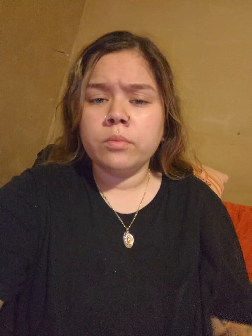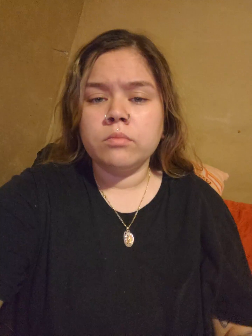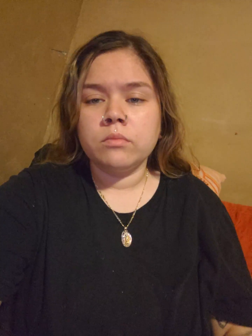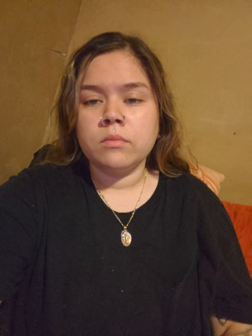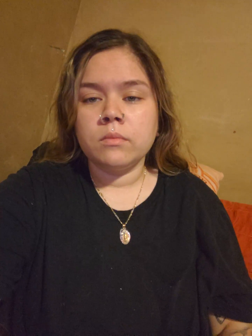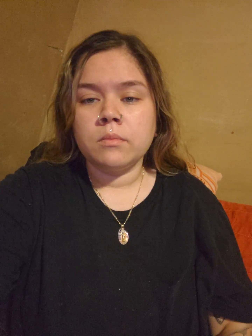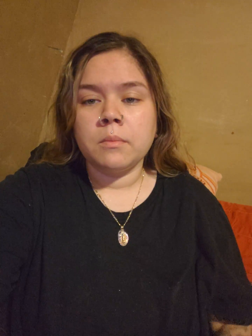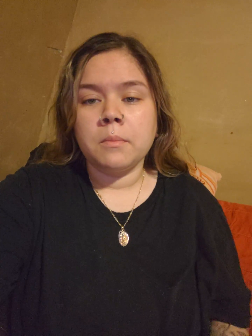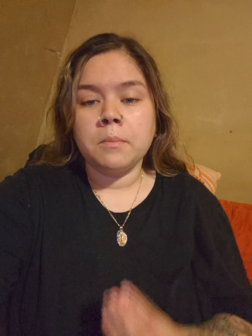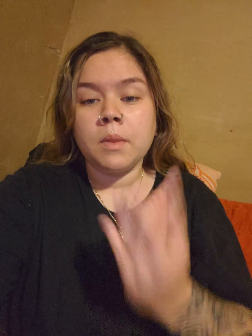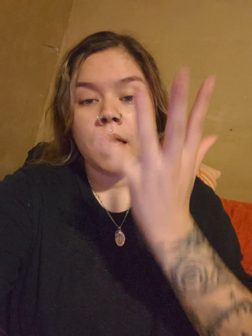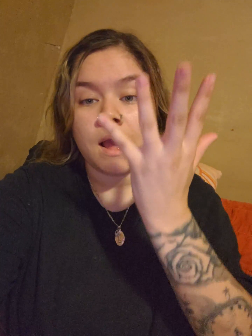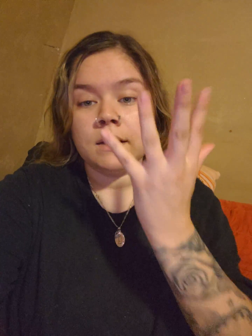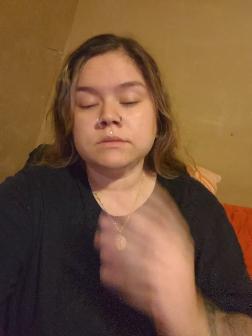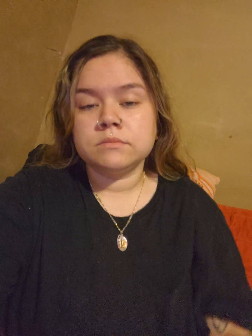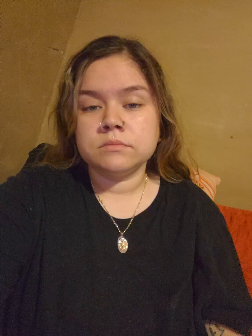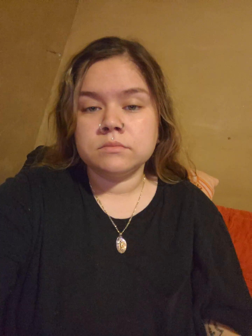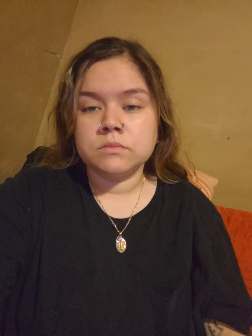plants